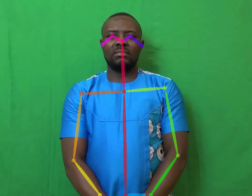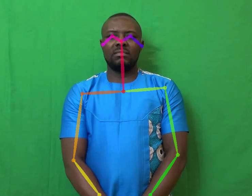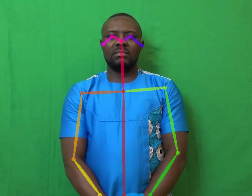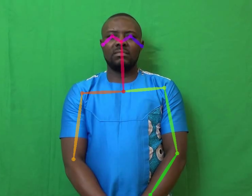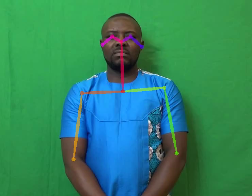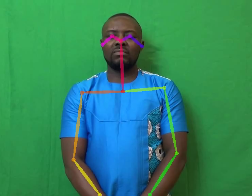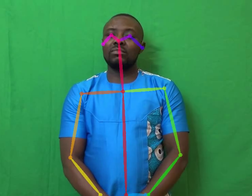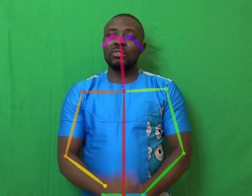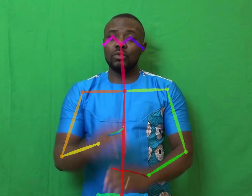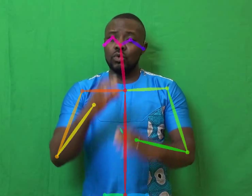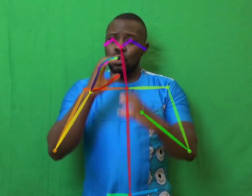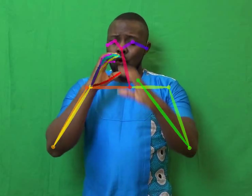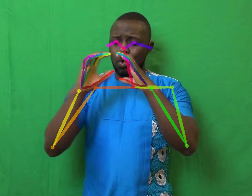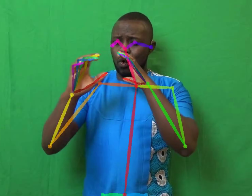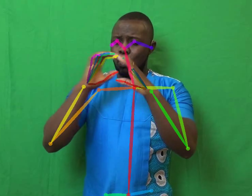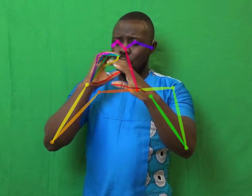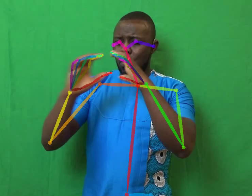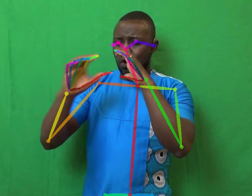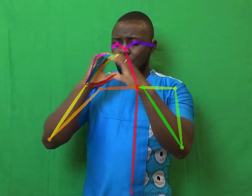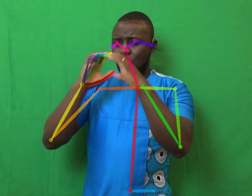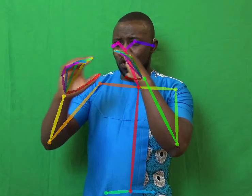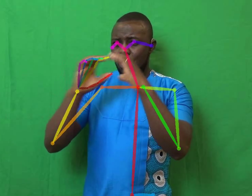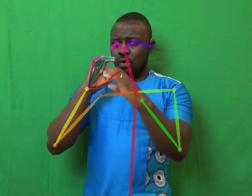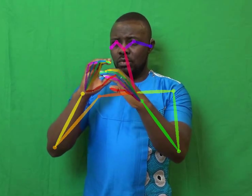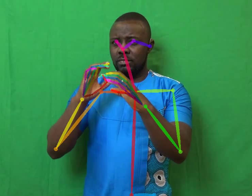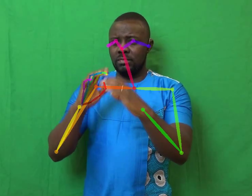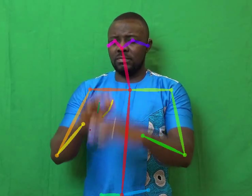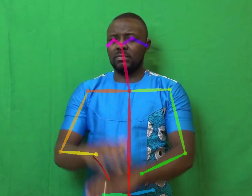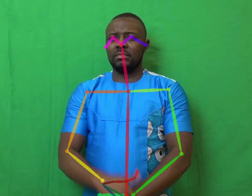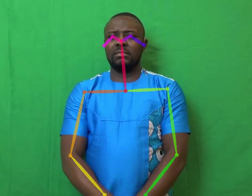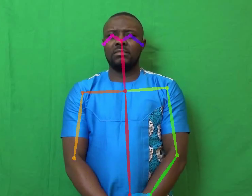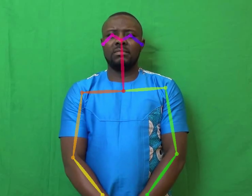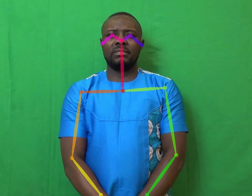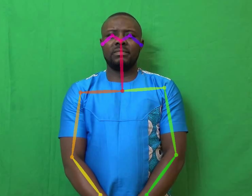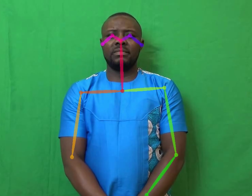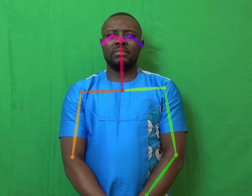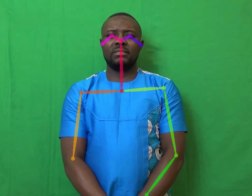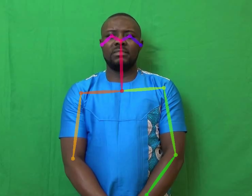communicate